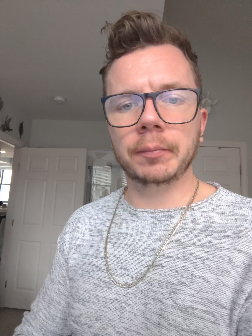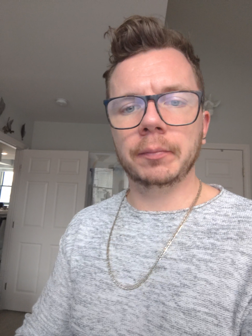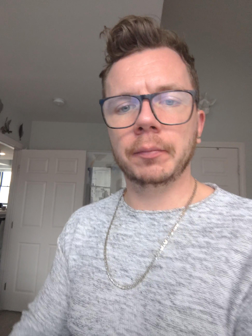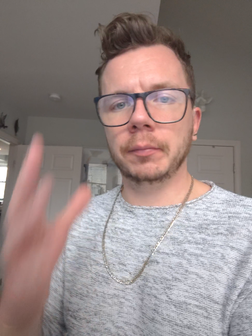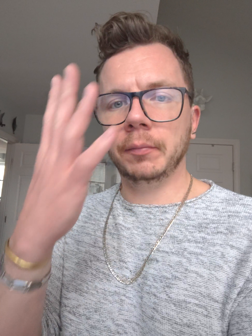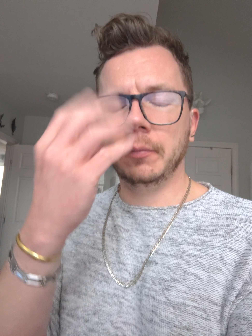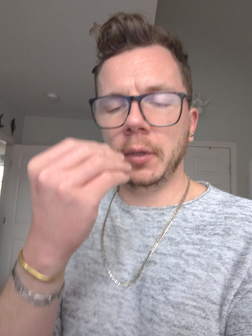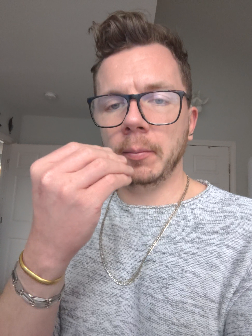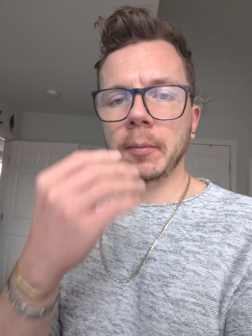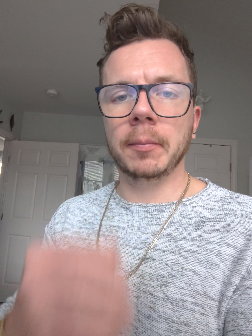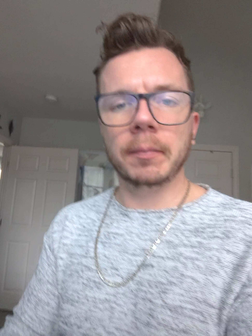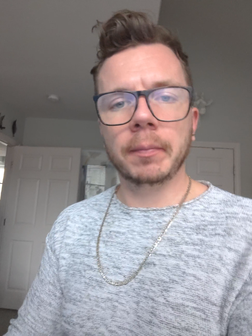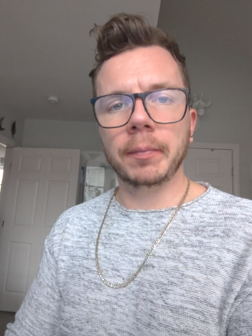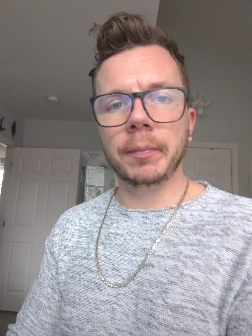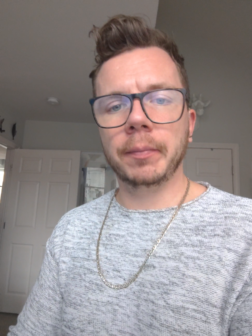sleep